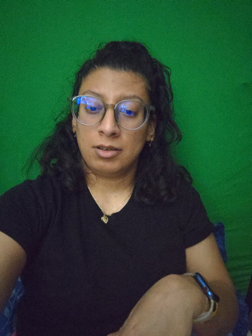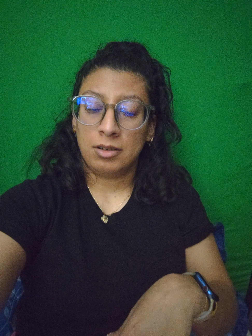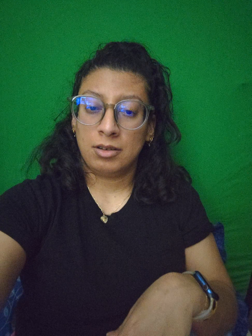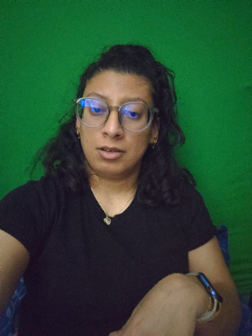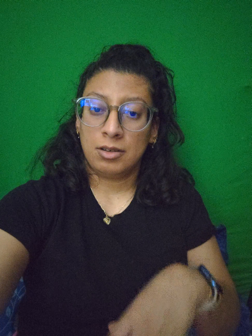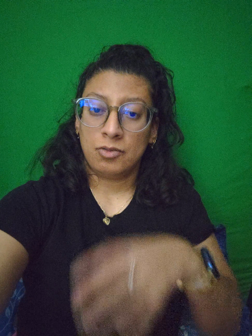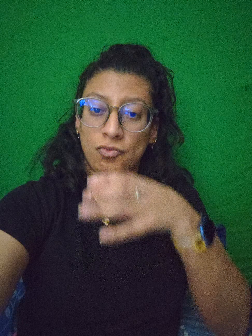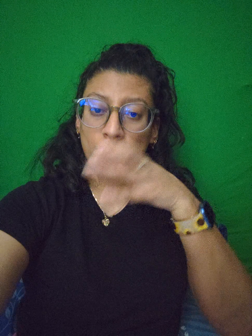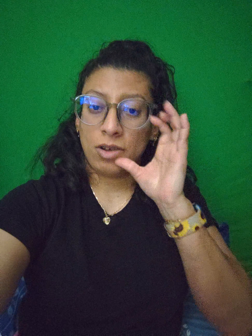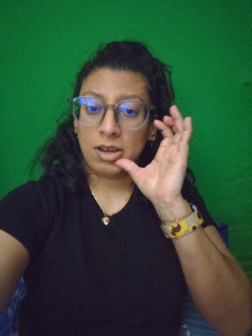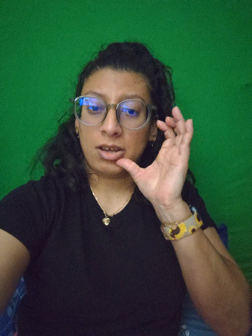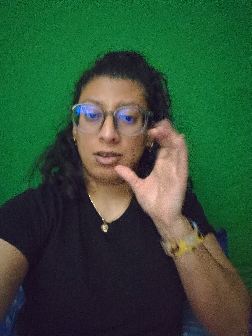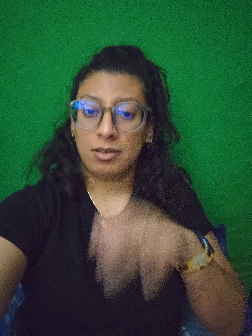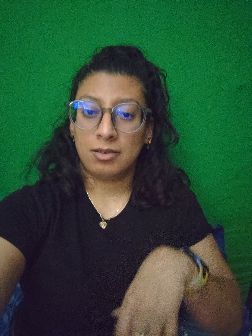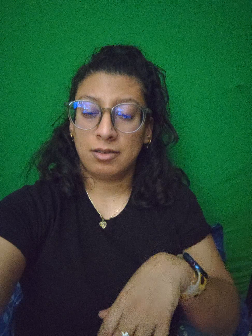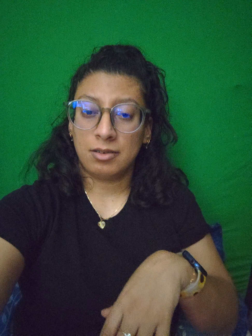drink